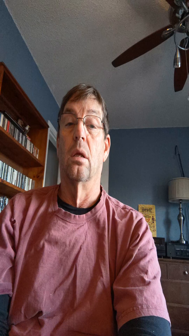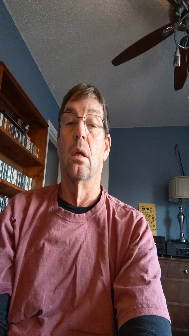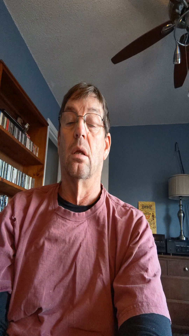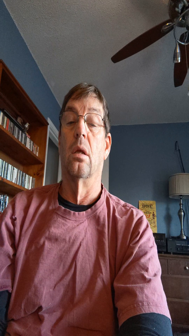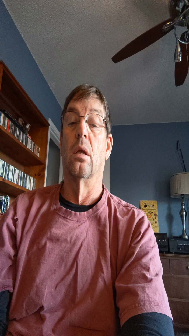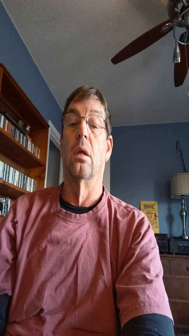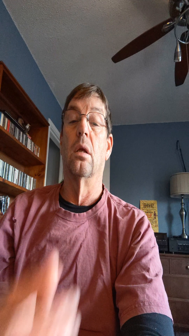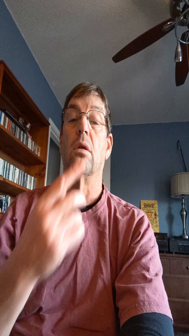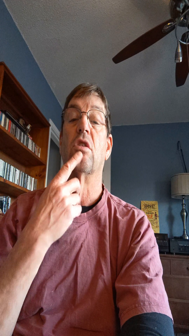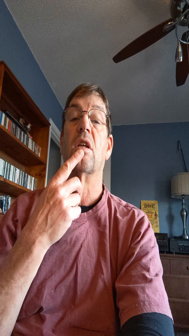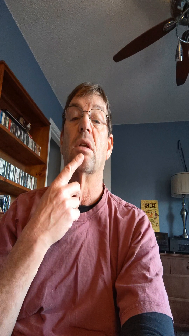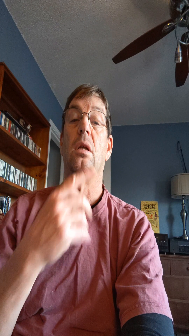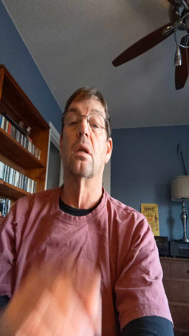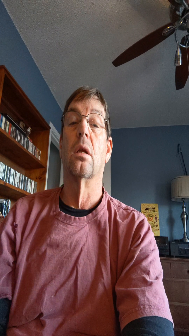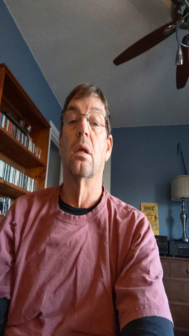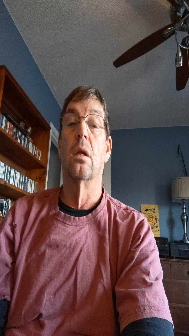chin